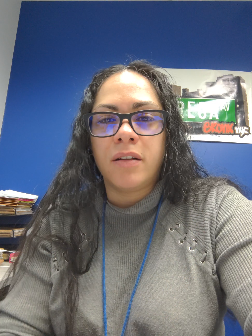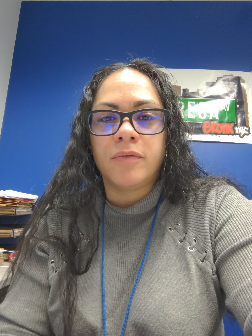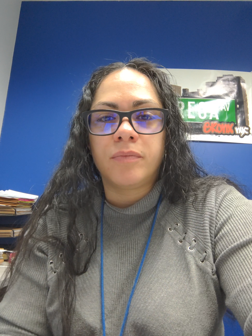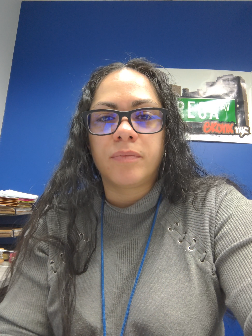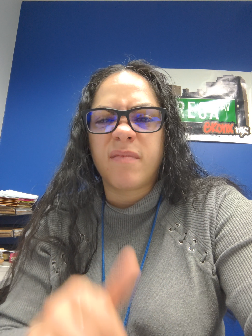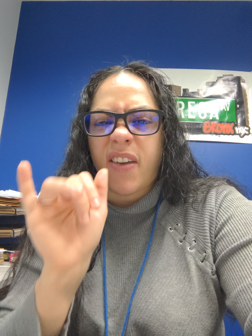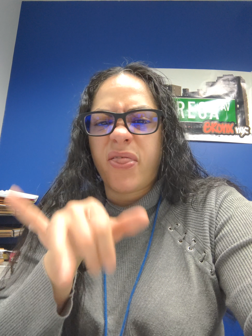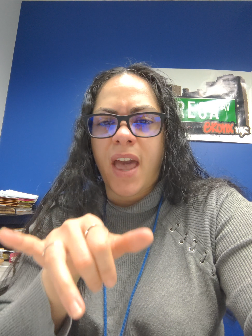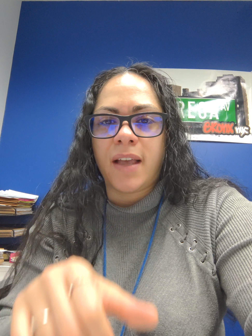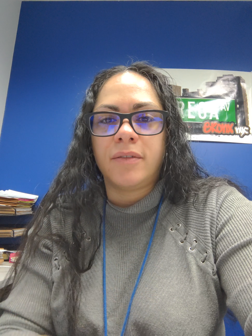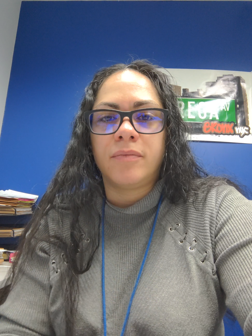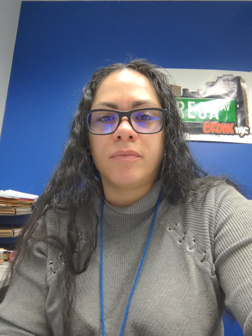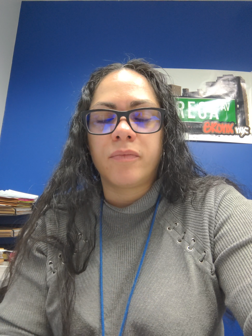that